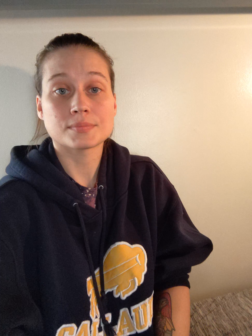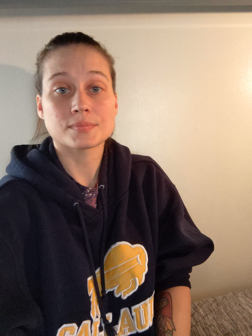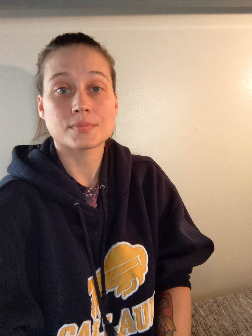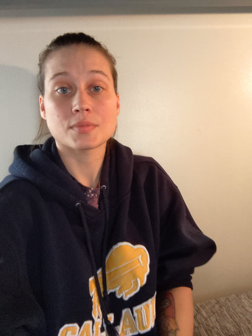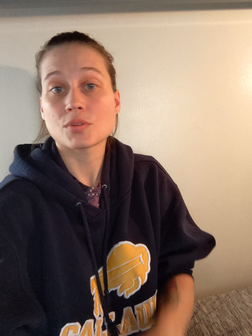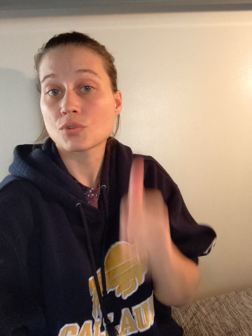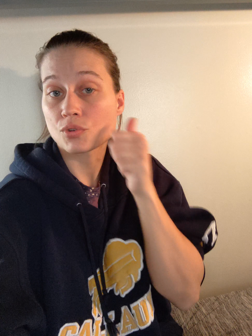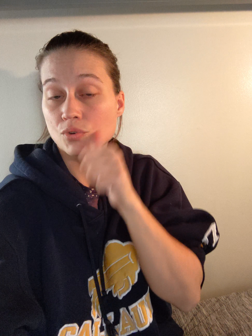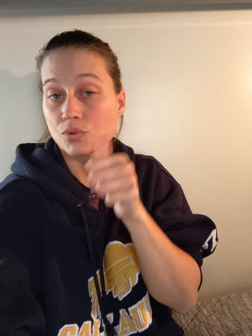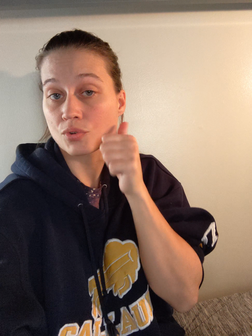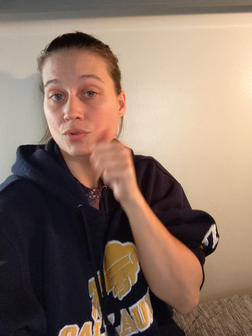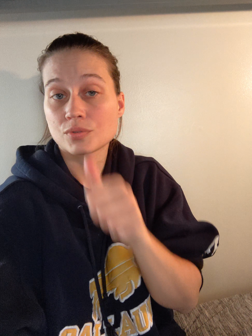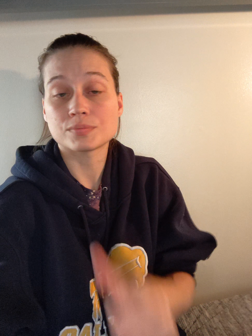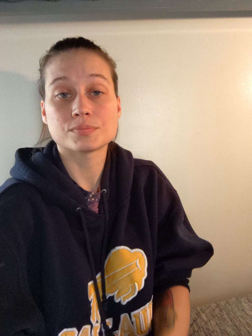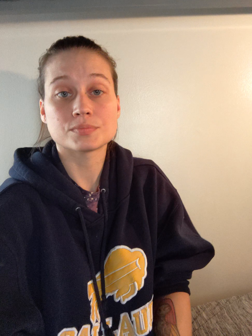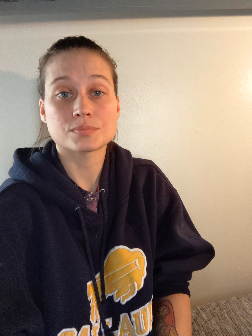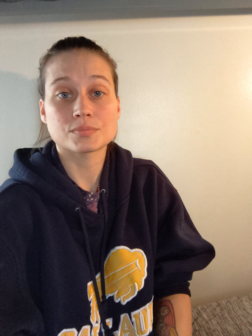girl